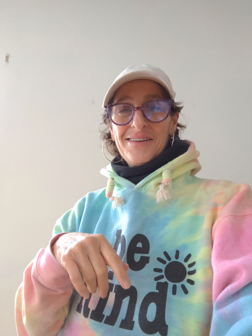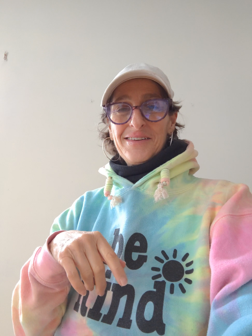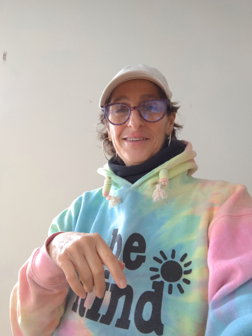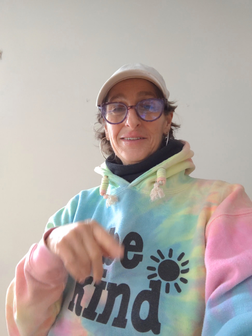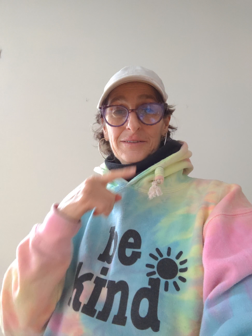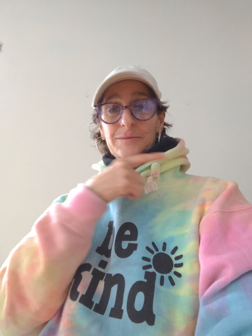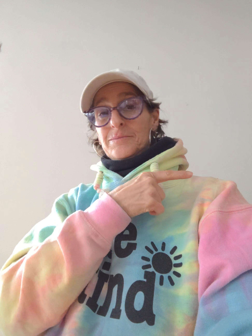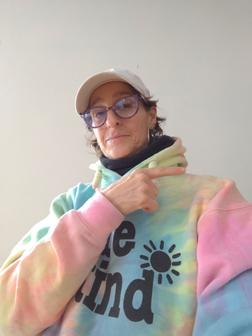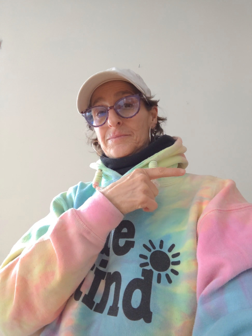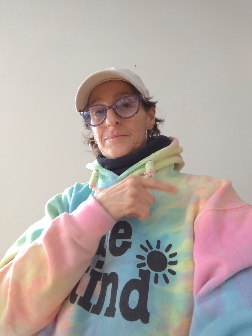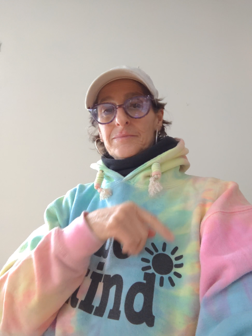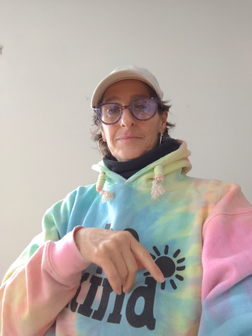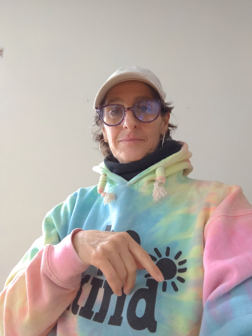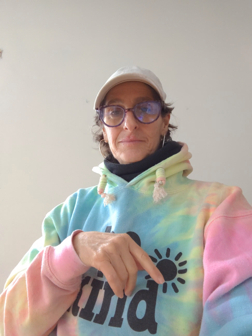he/she/it